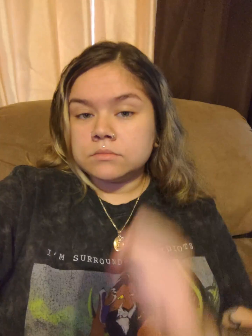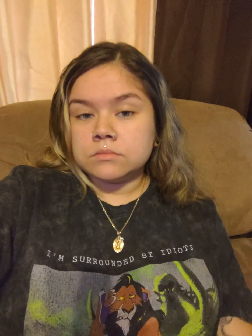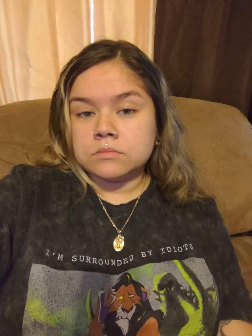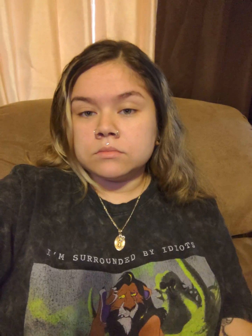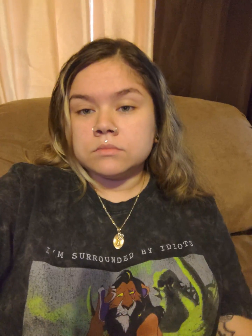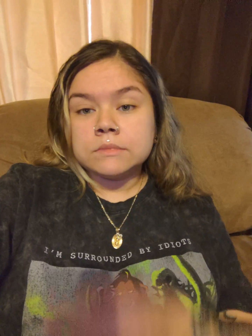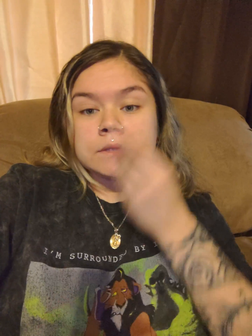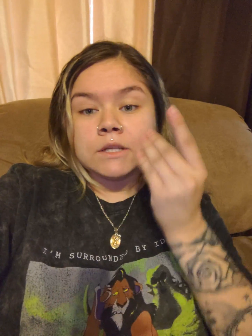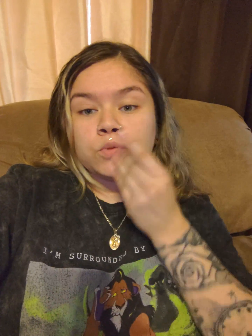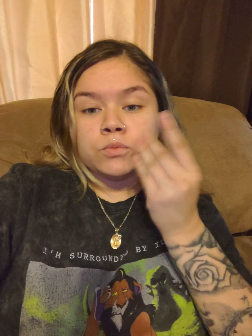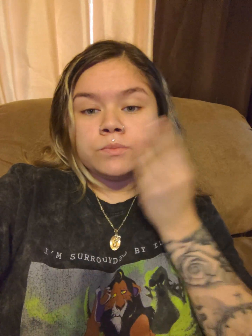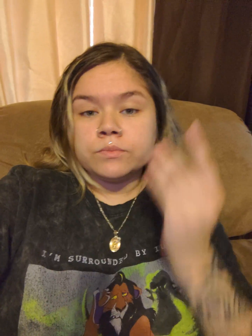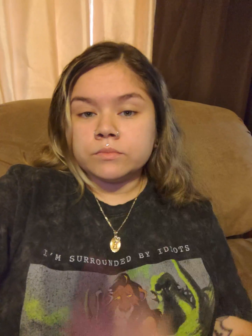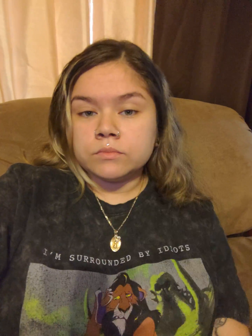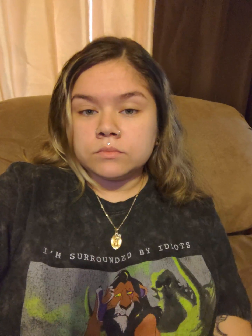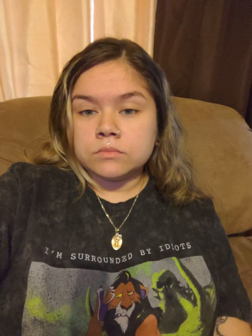dinner